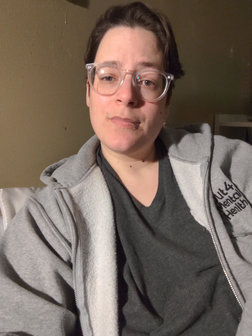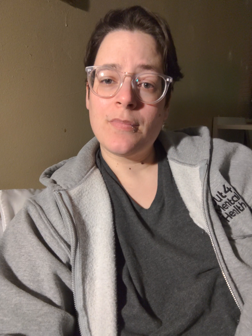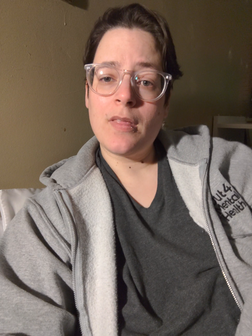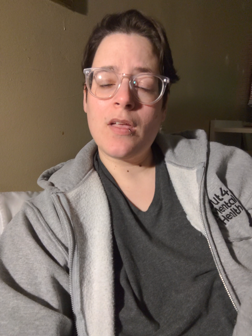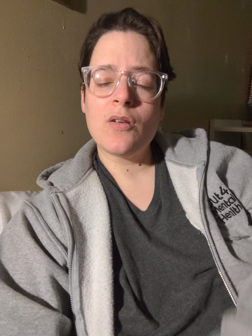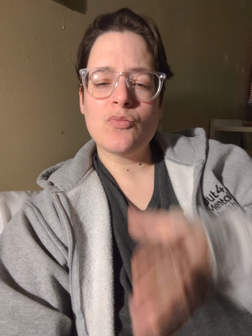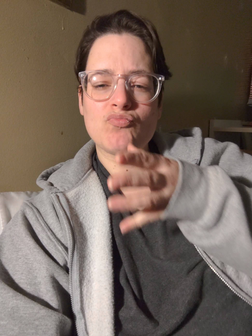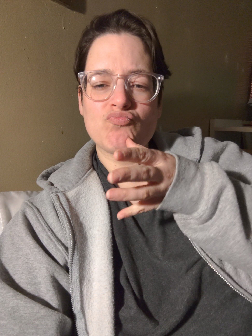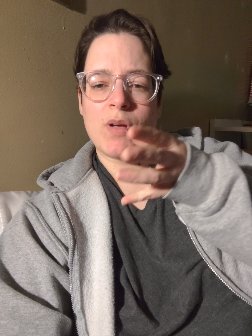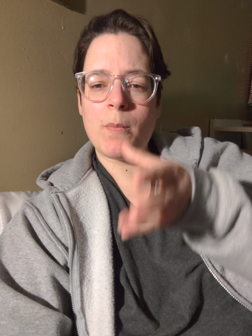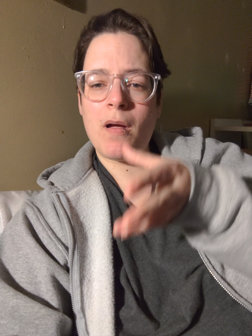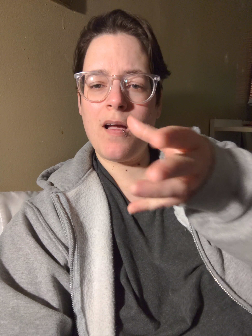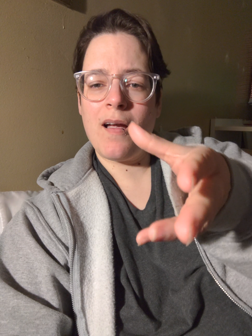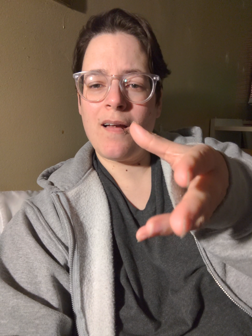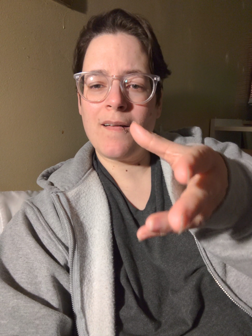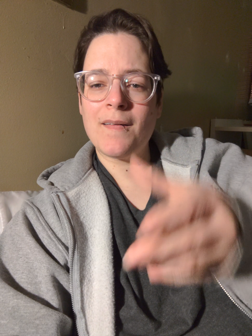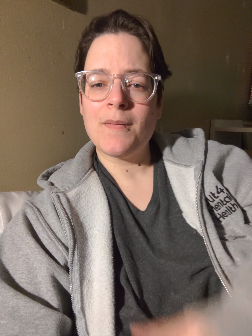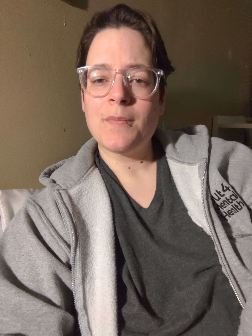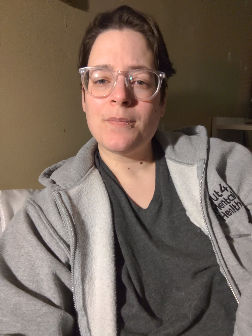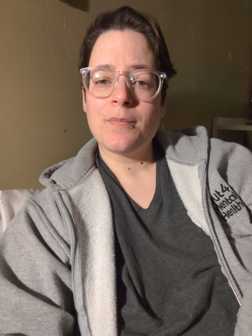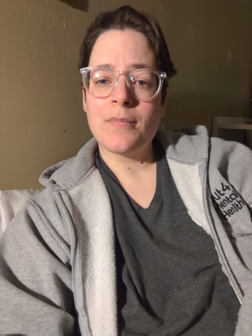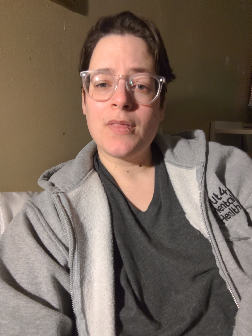grandma